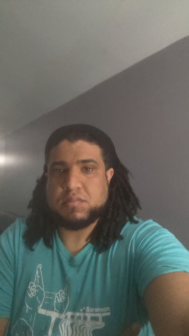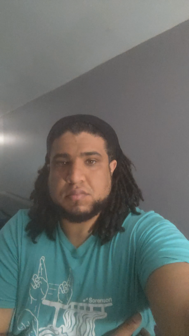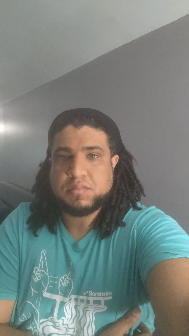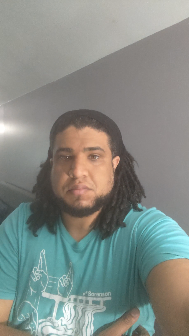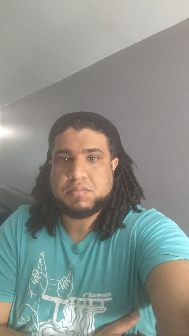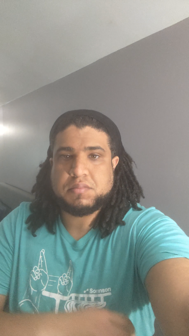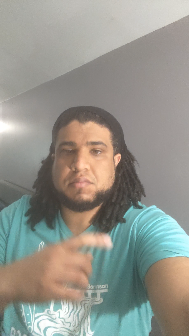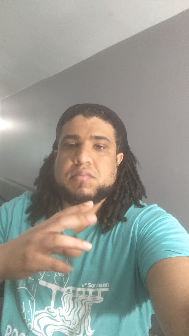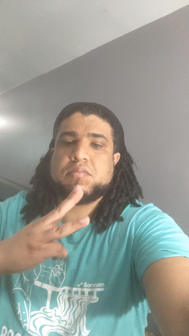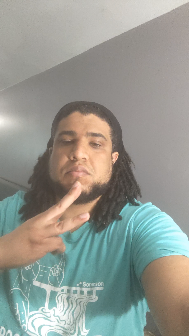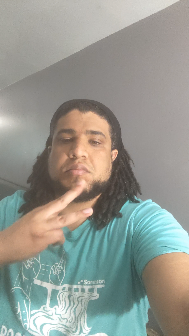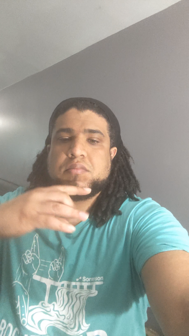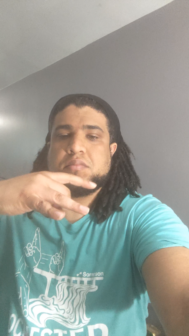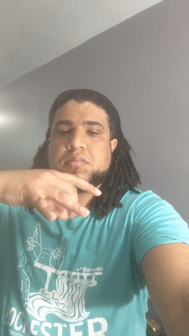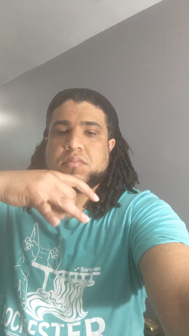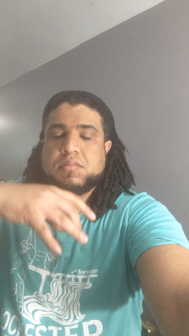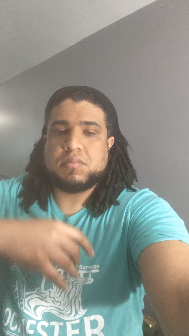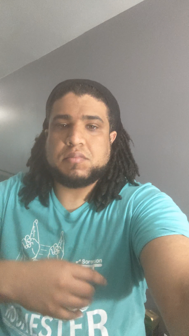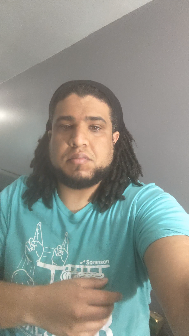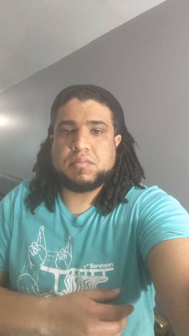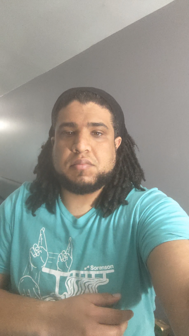melon